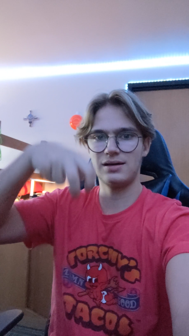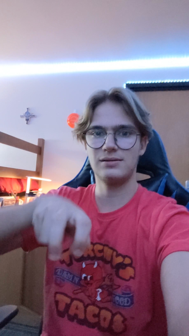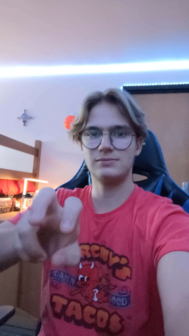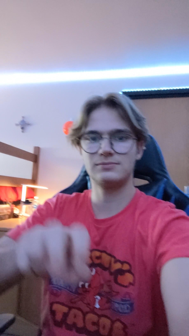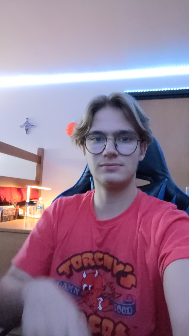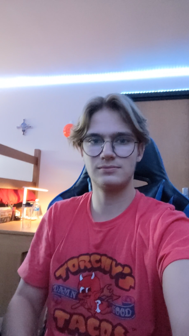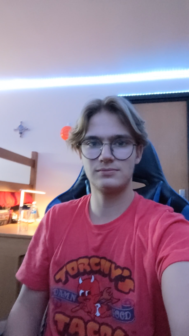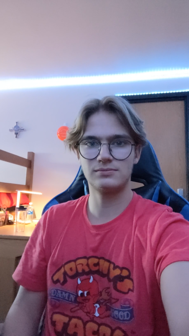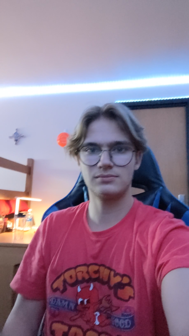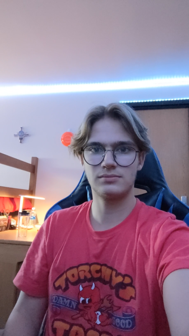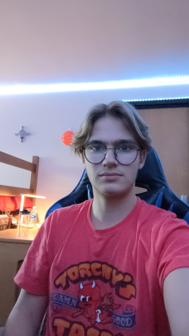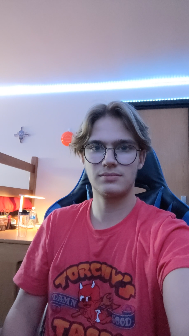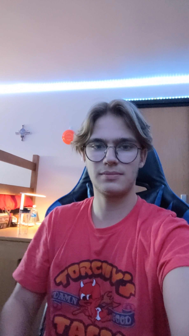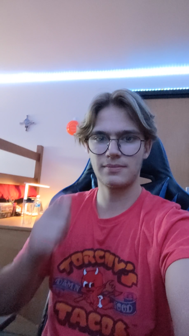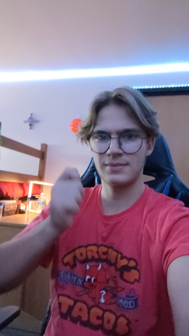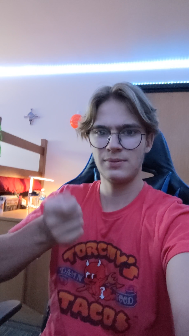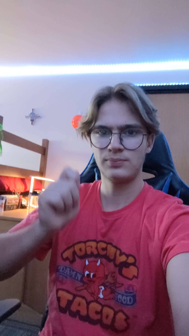hammer